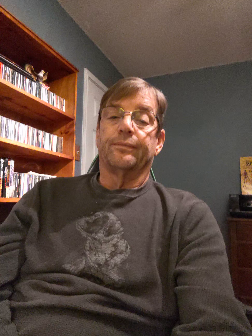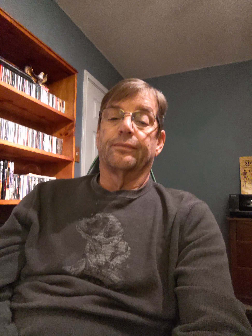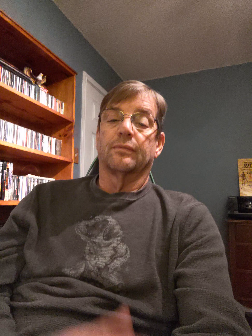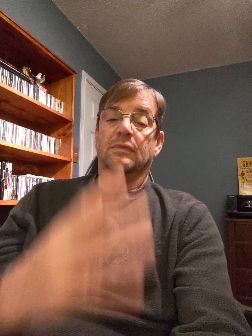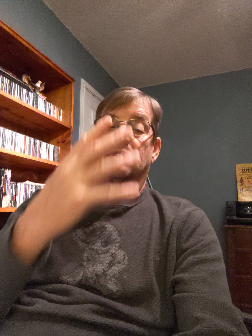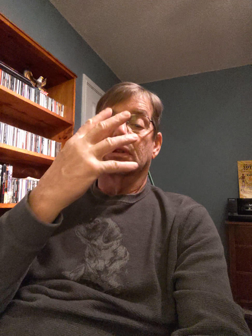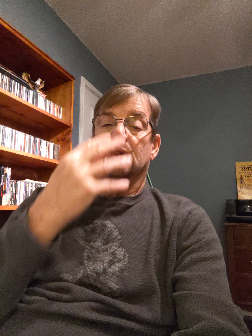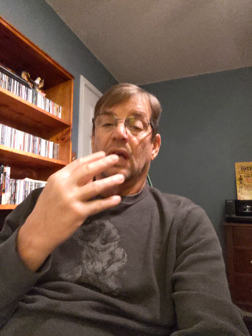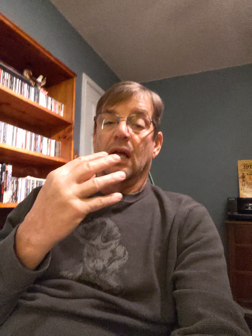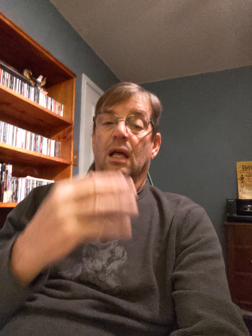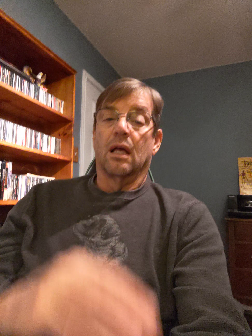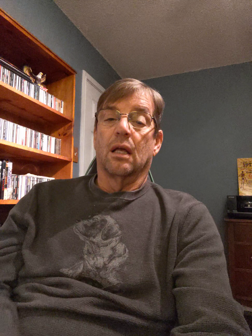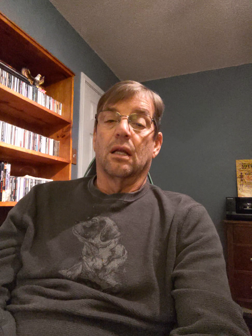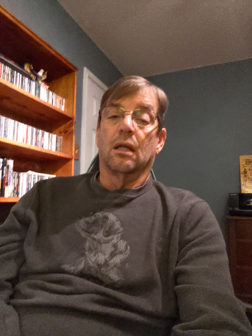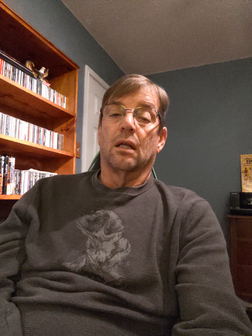sad